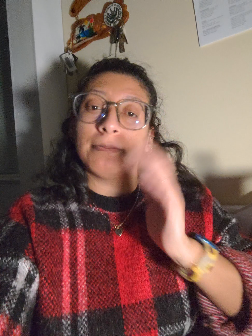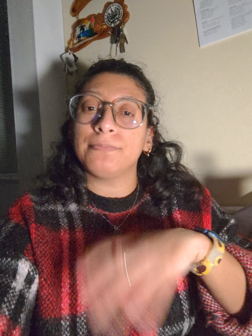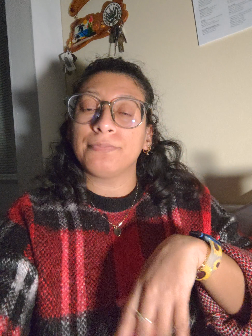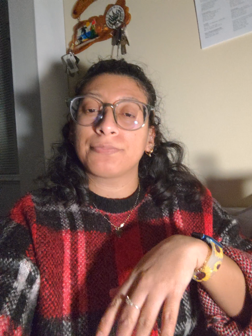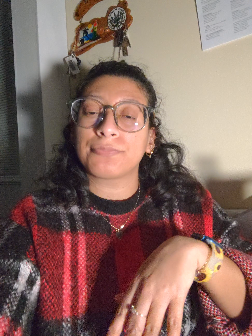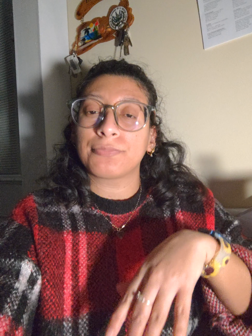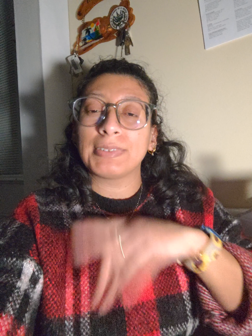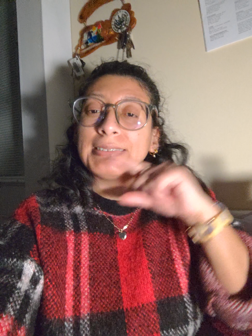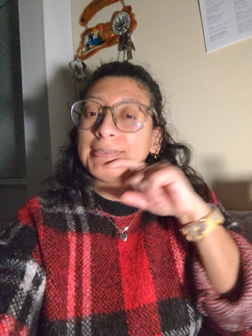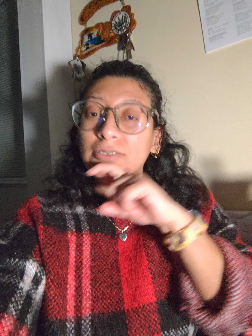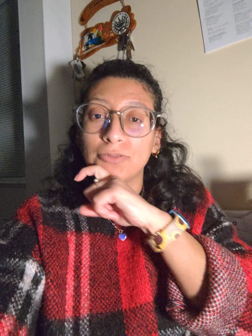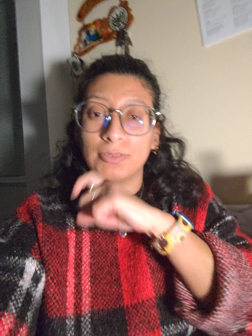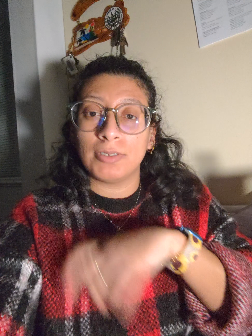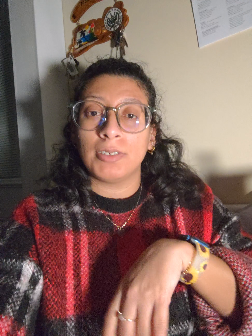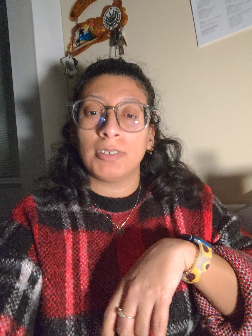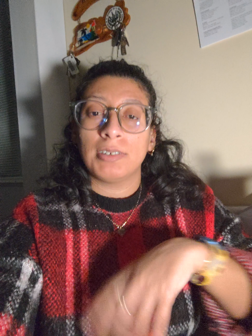cereal